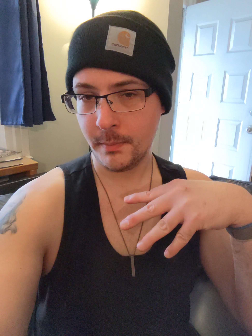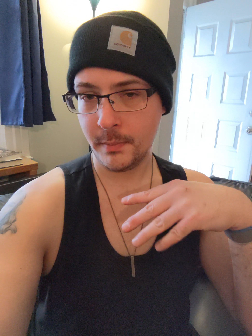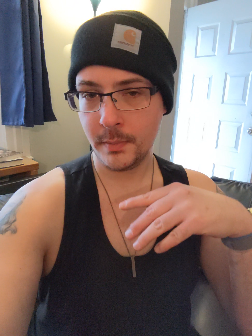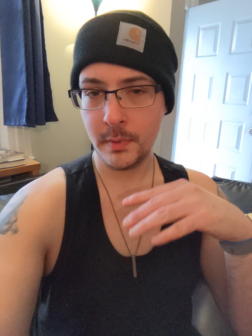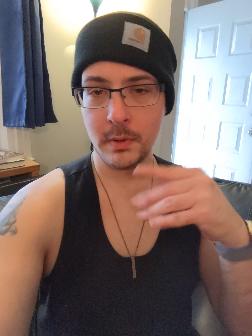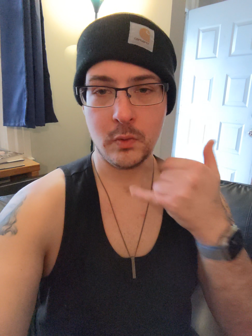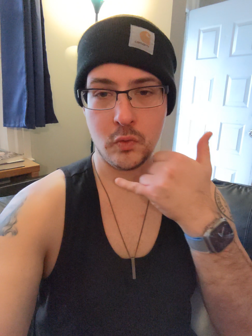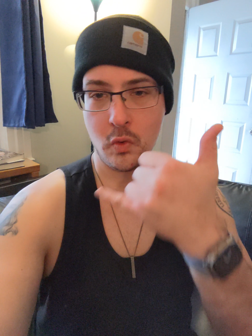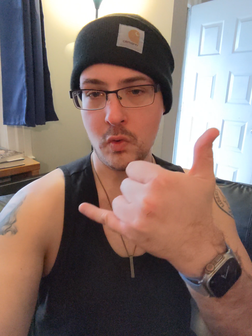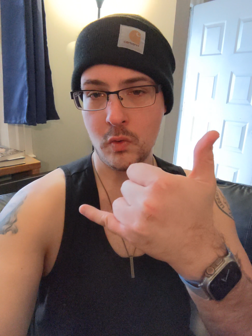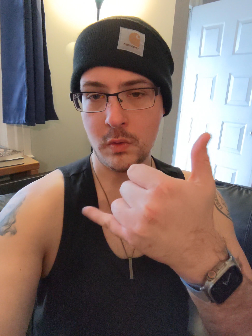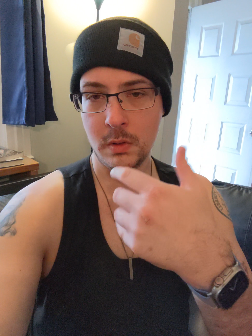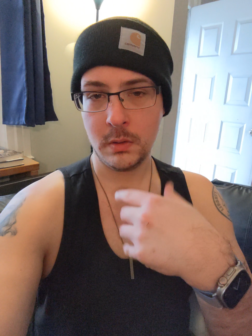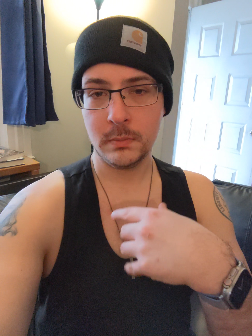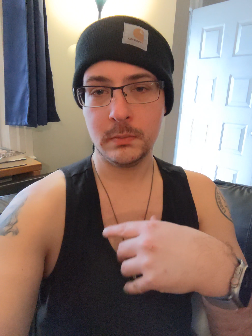call on the phone